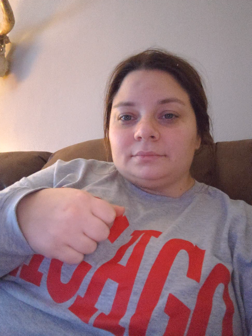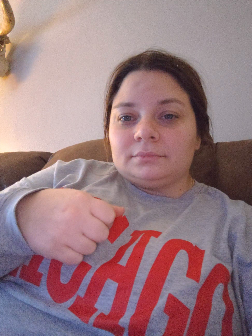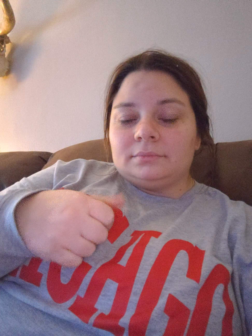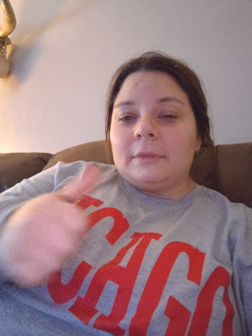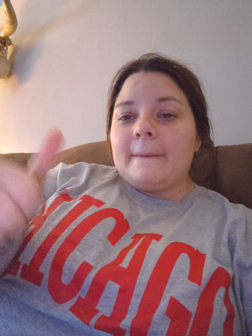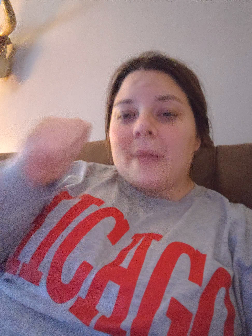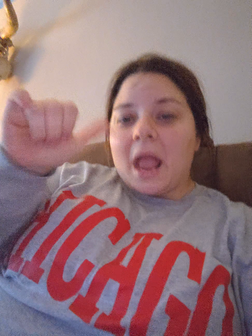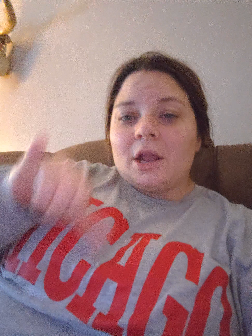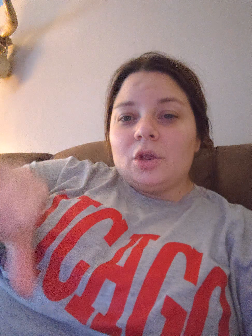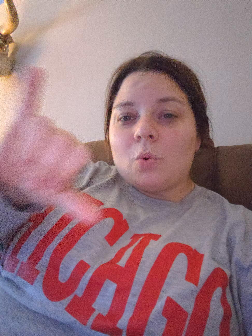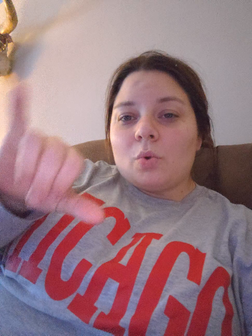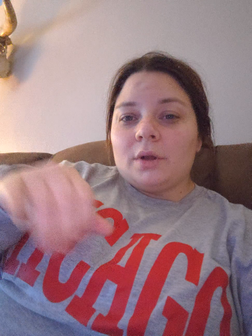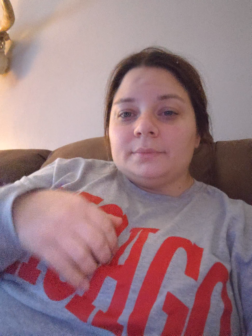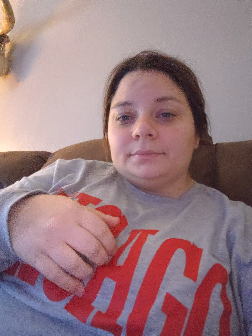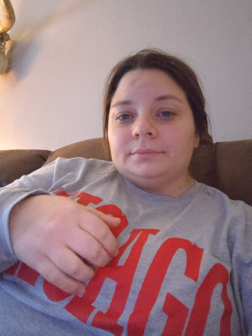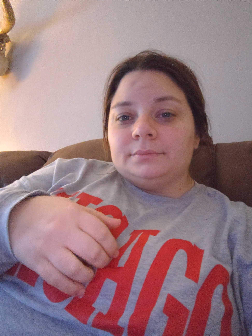backyard